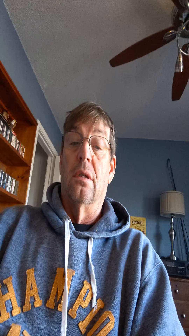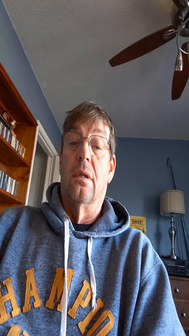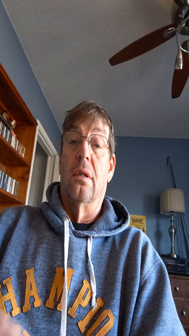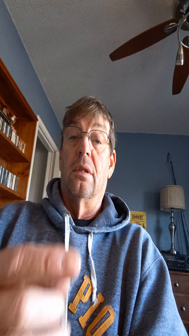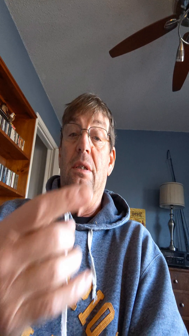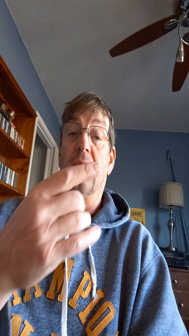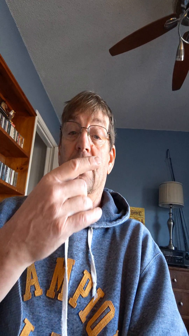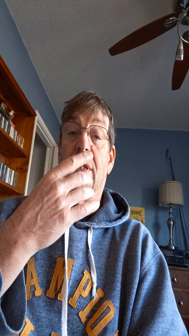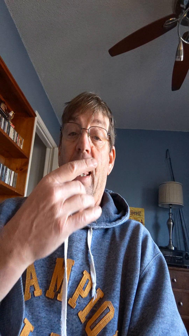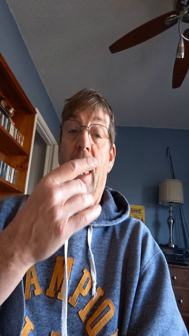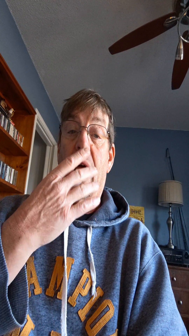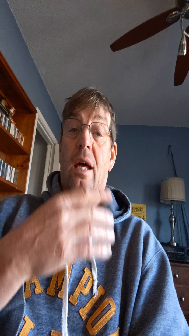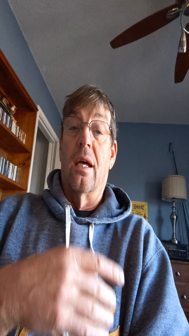snack